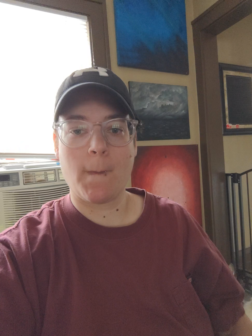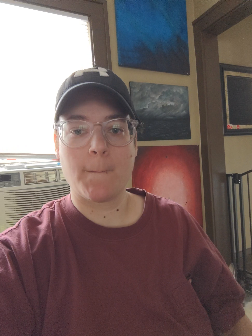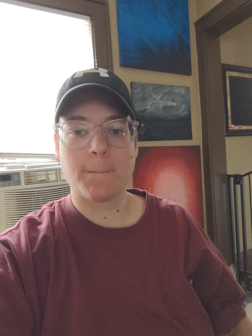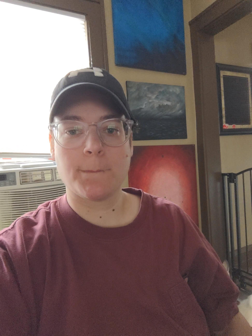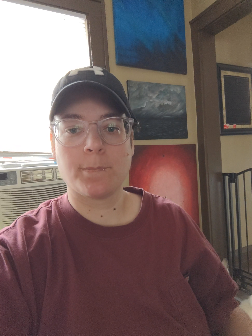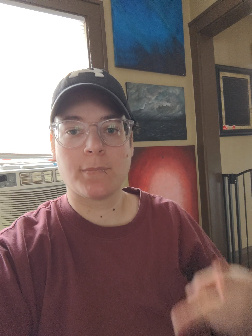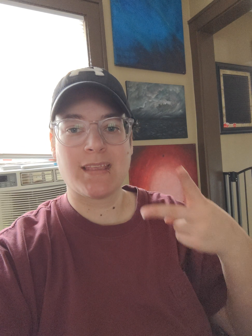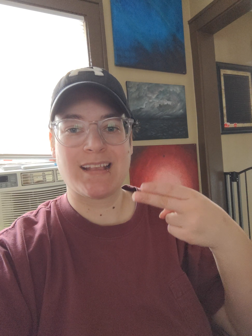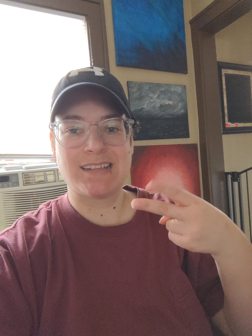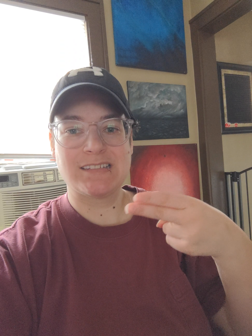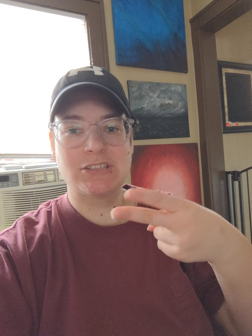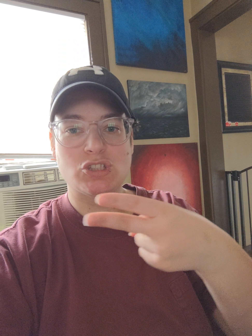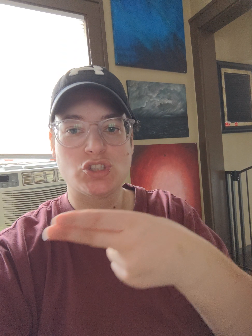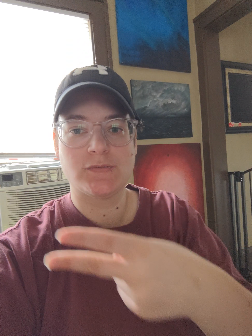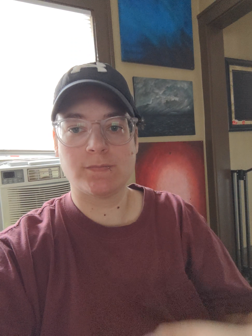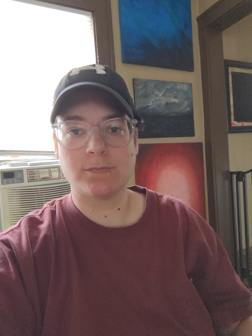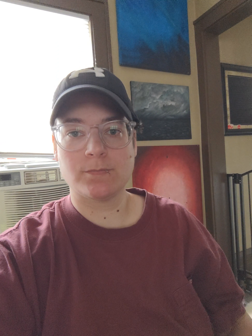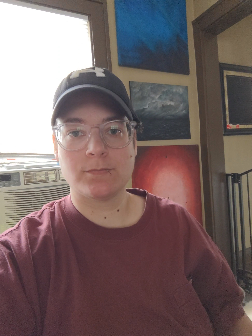scissors